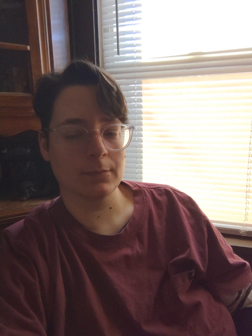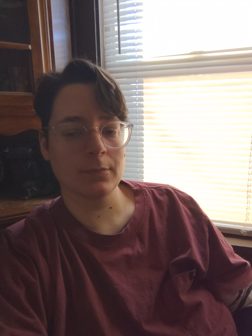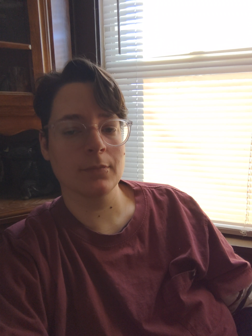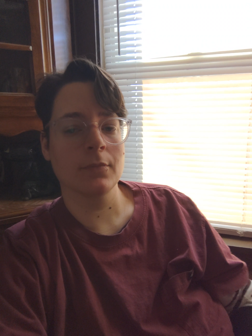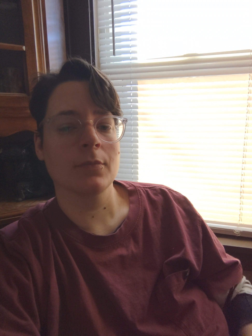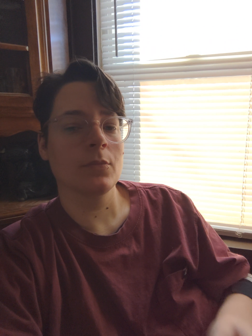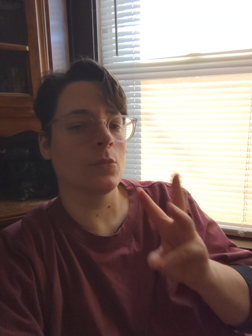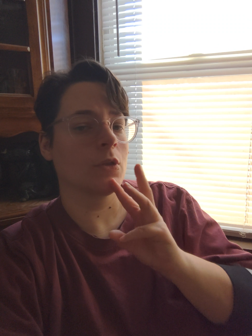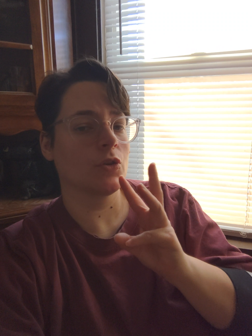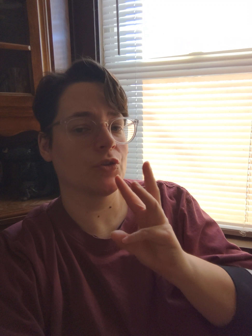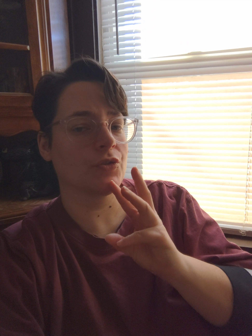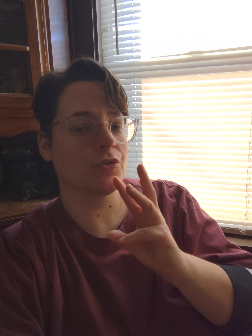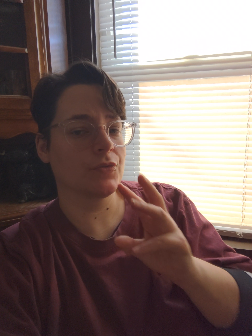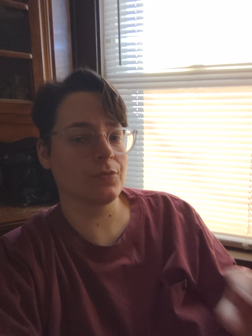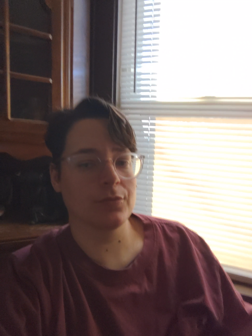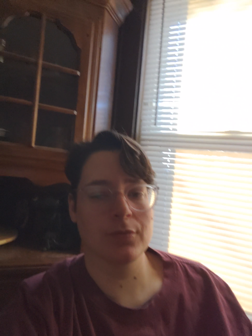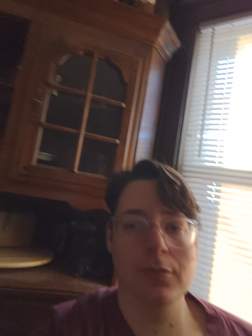water